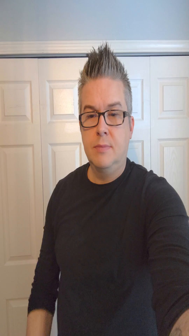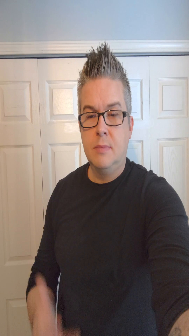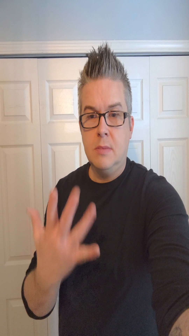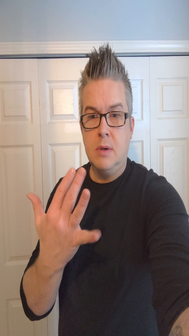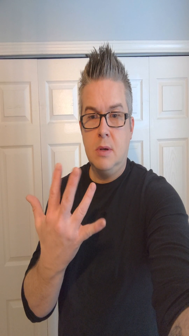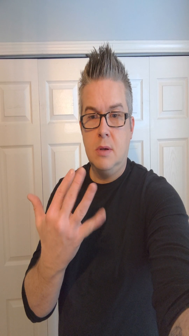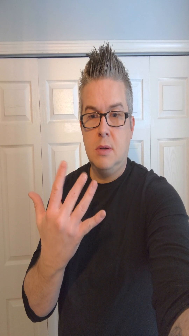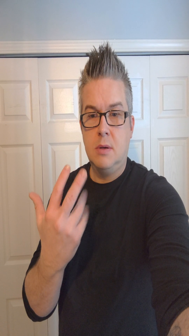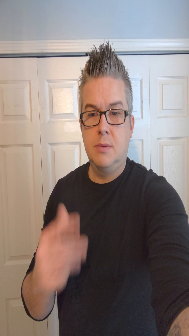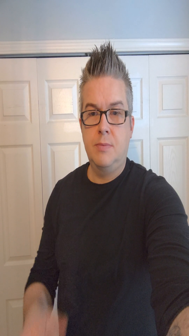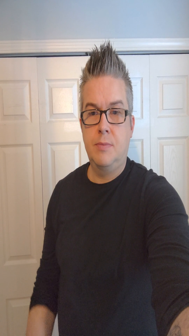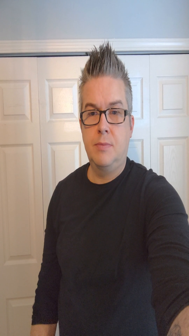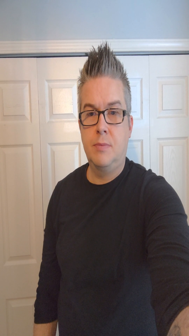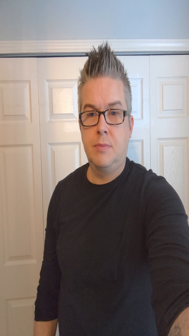finger